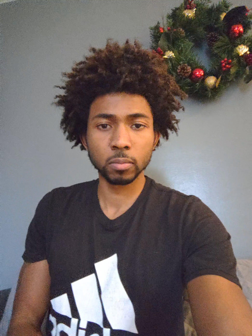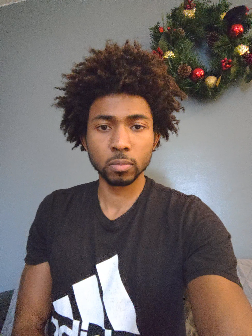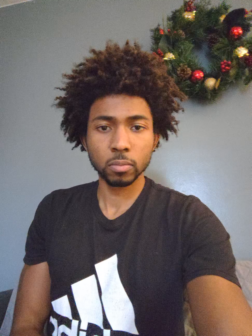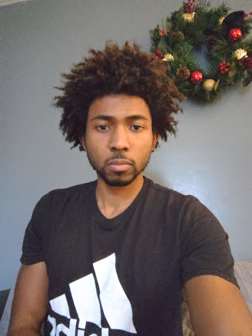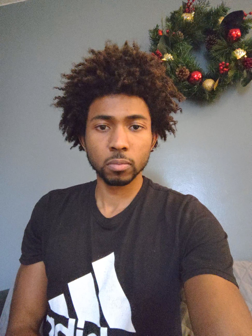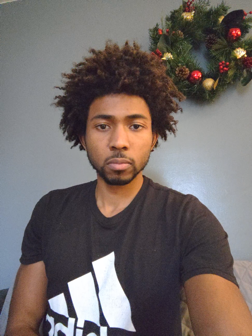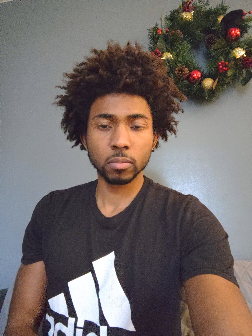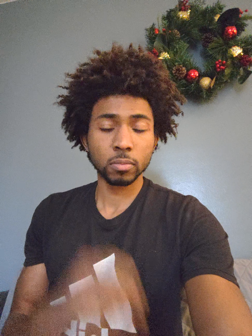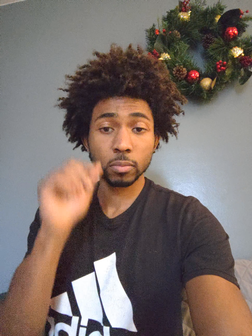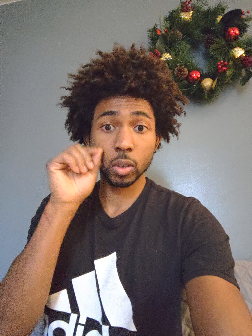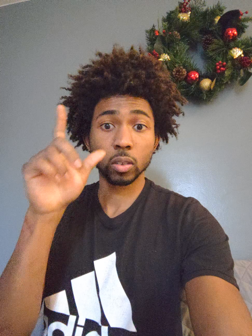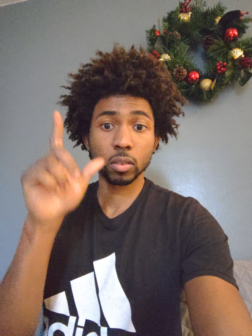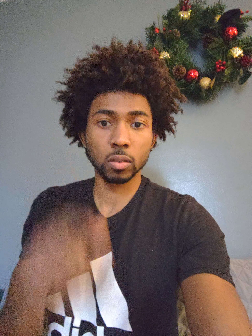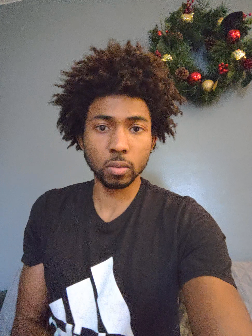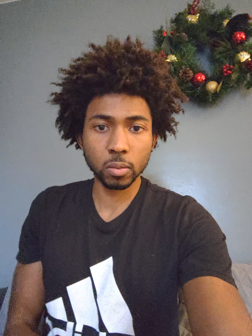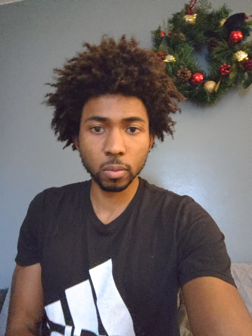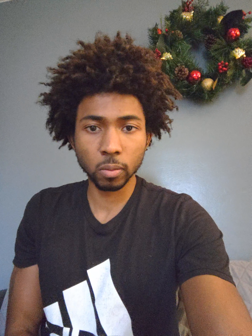awake